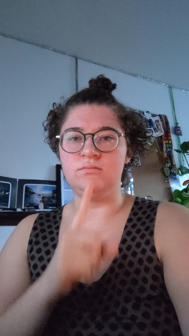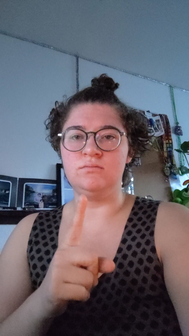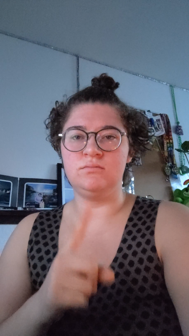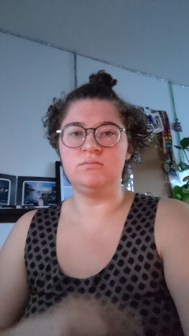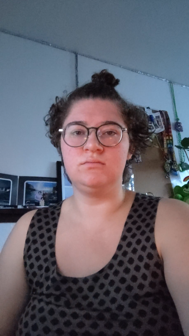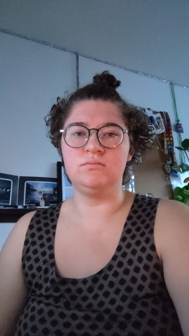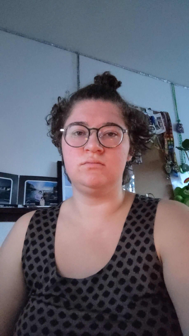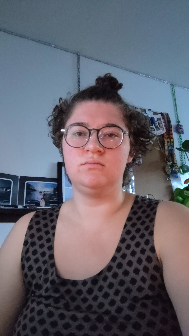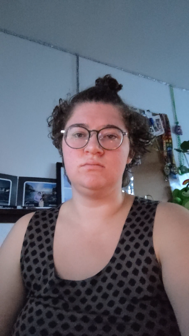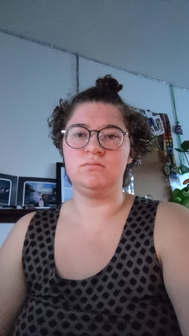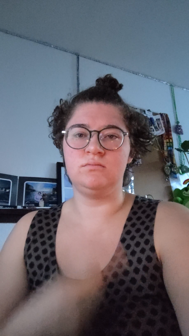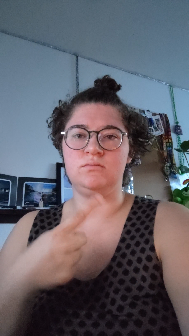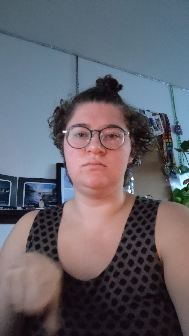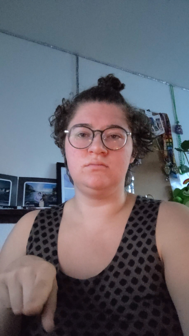cut